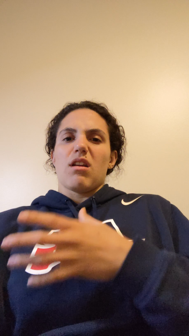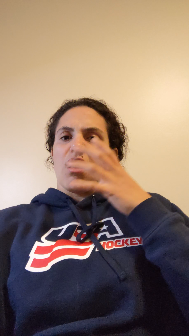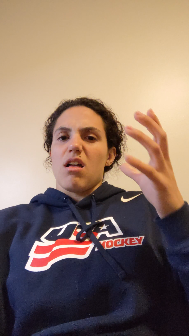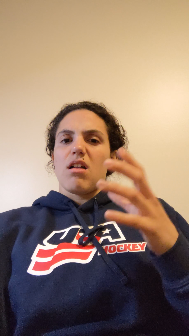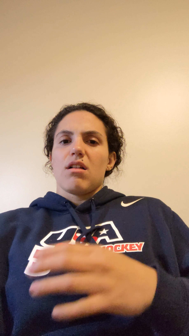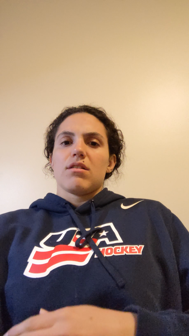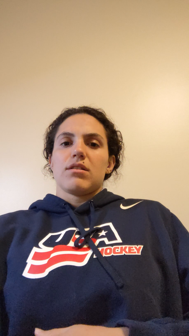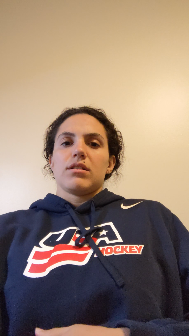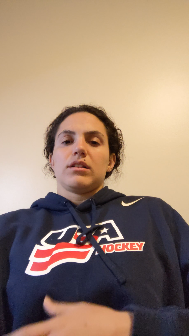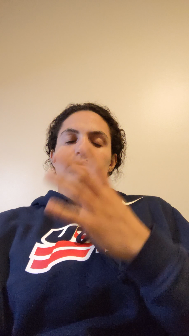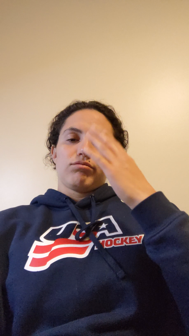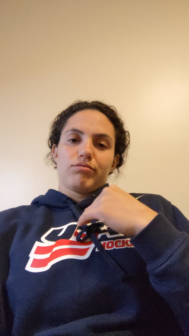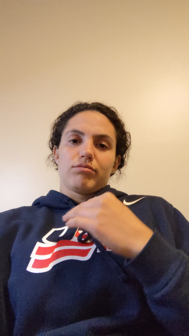asleep